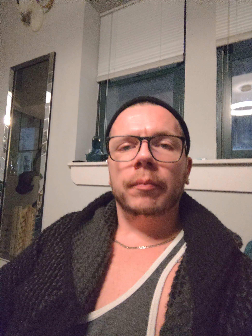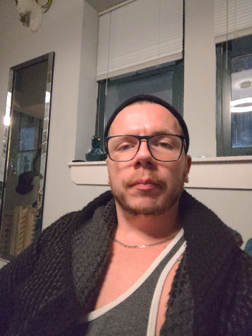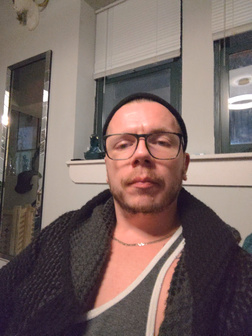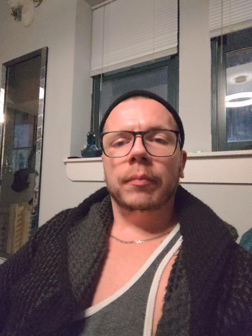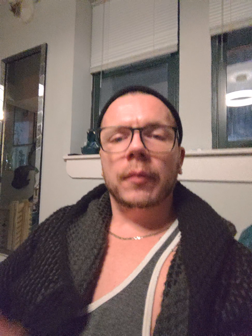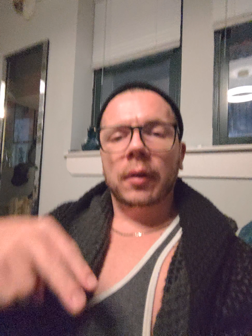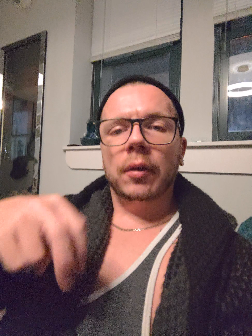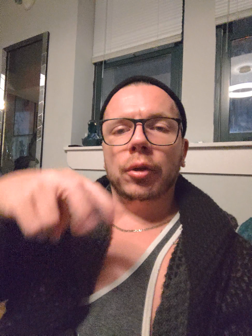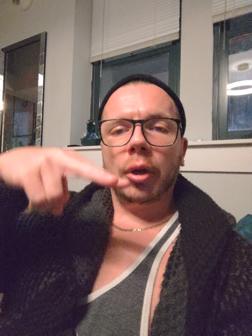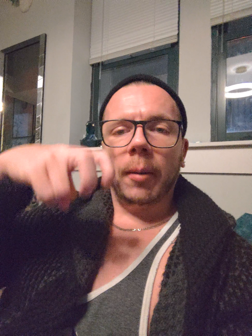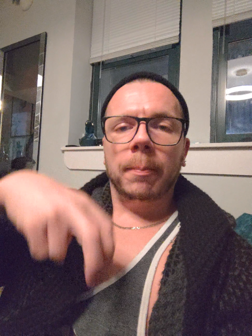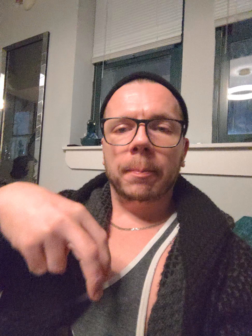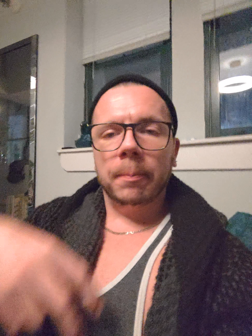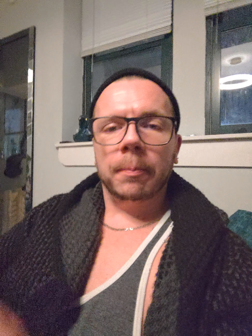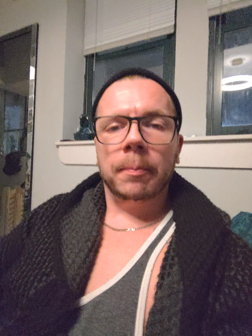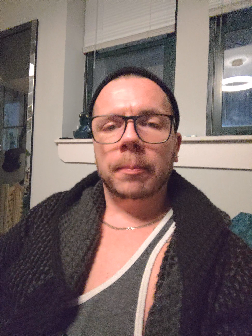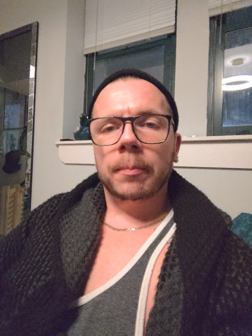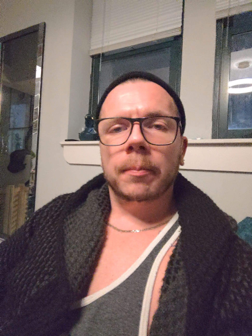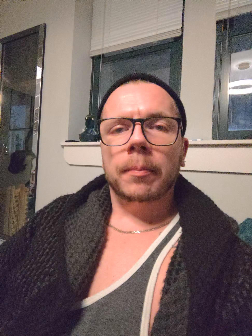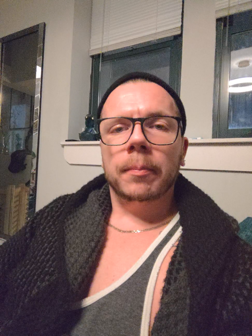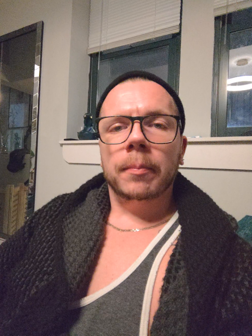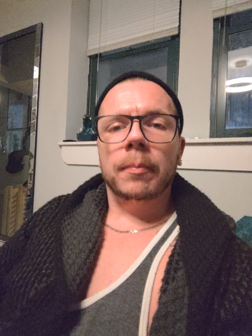jump